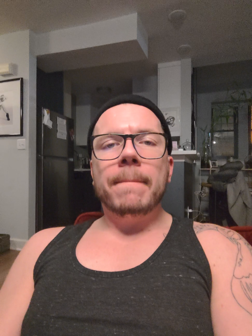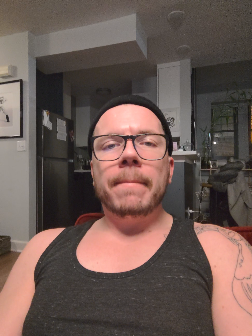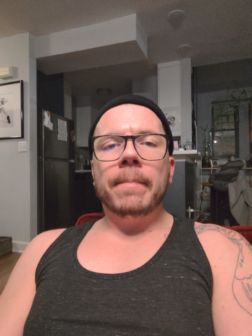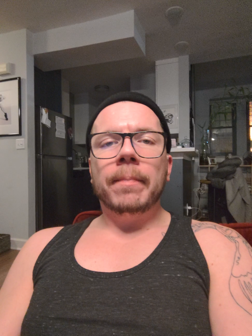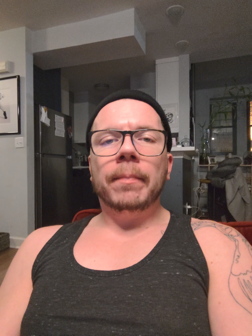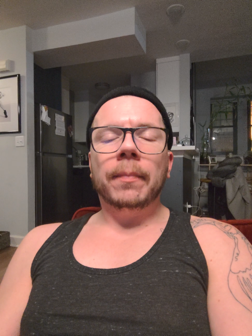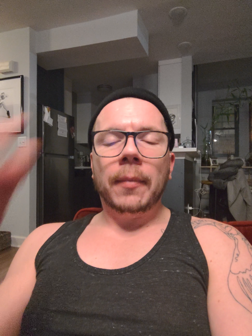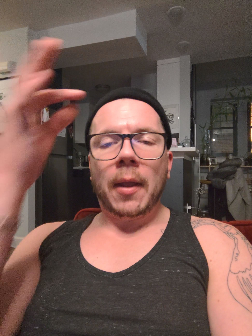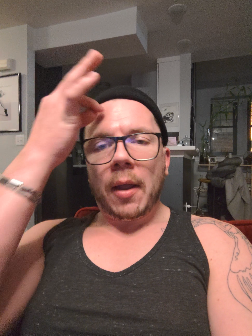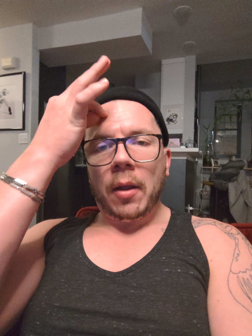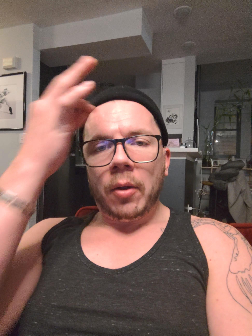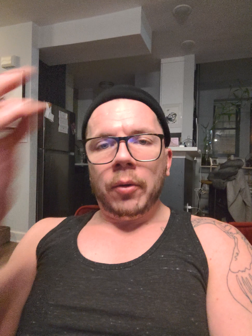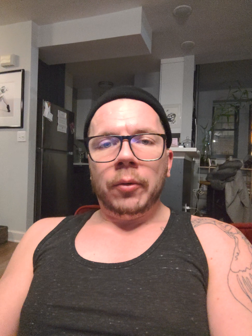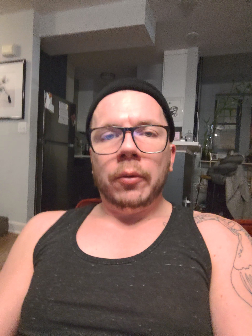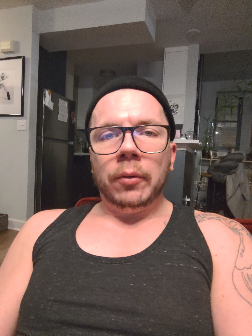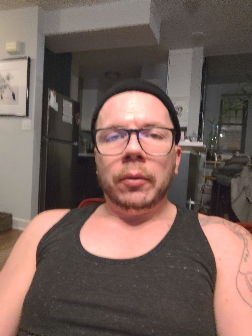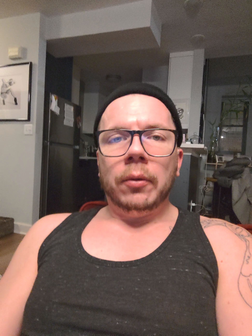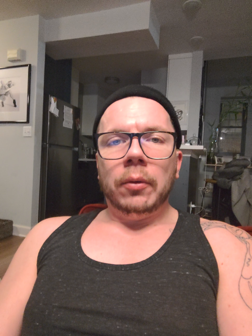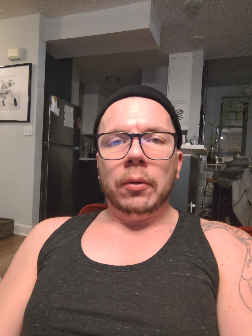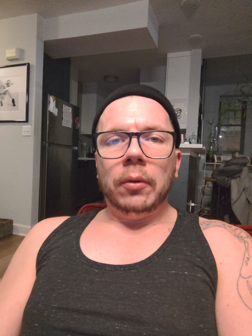hair